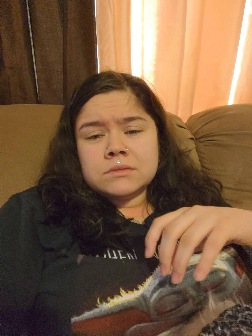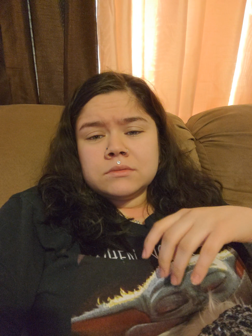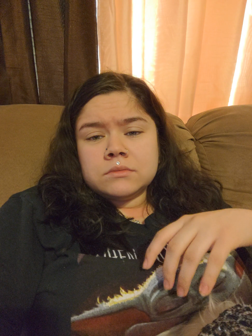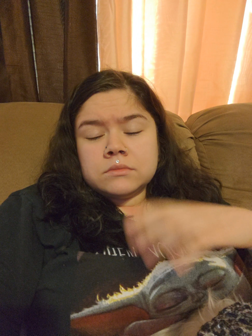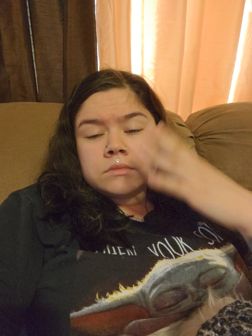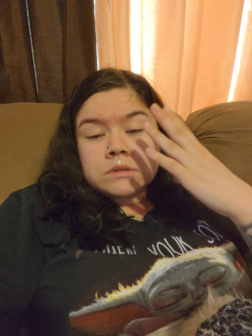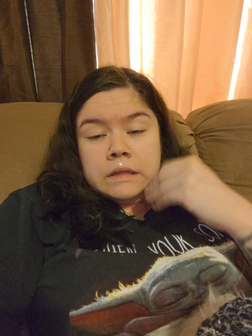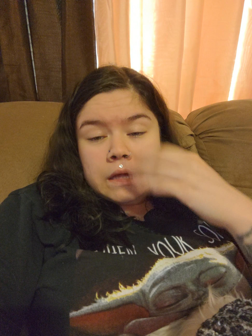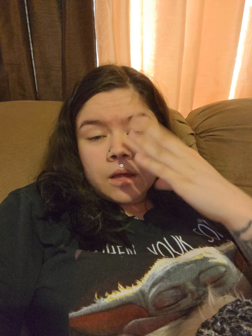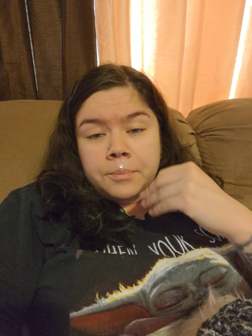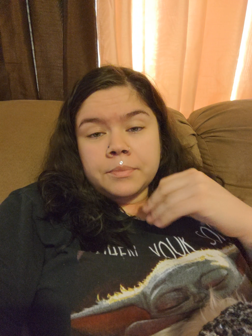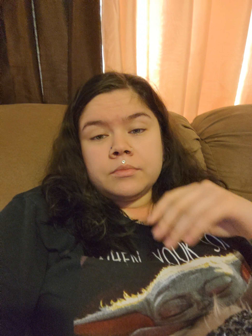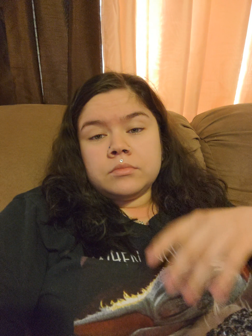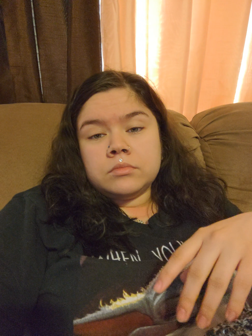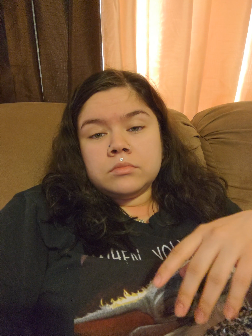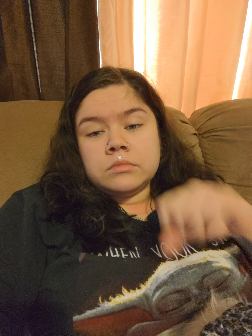sleep